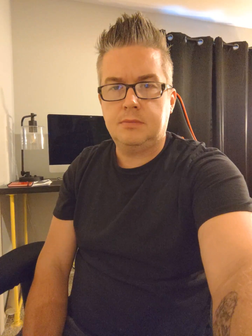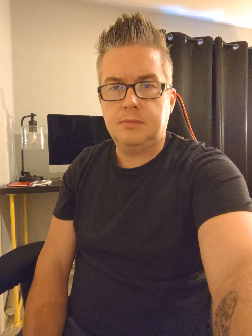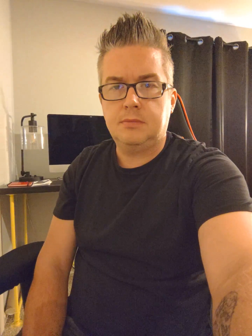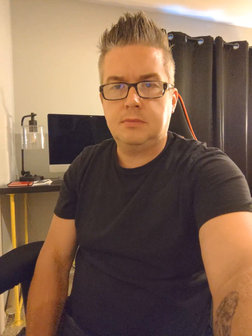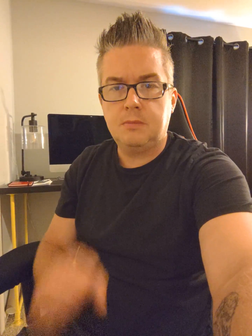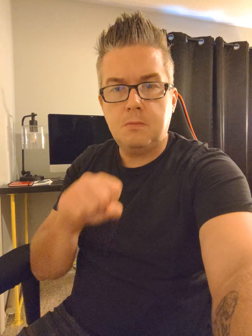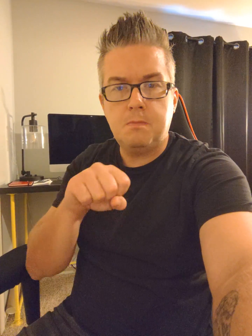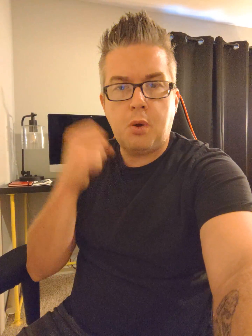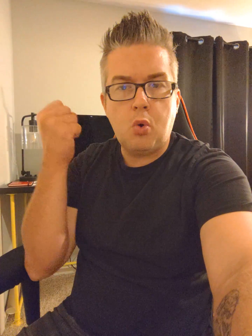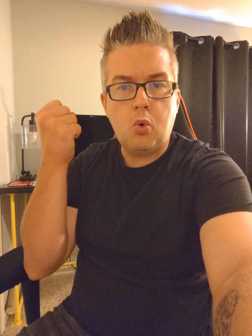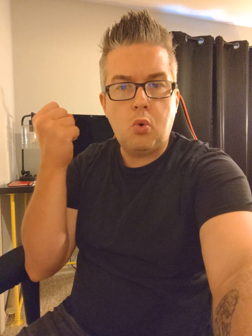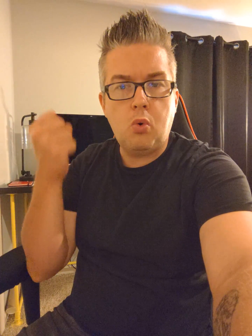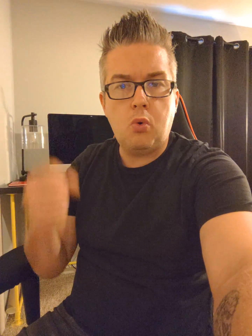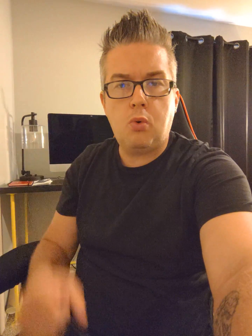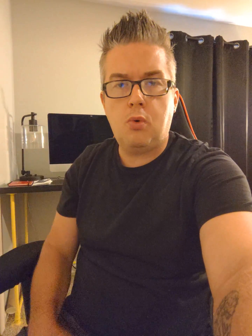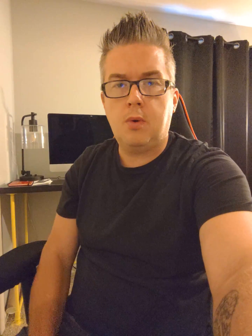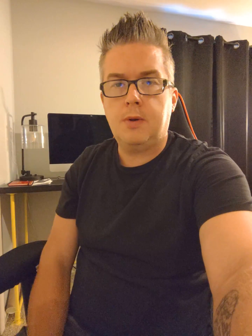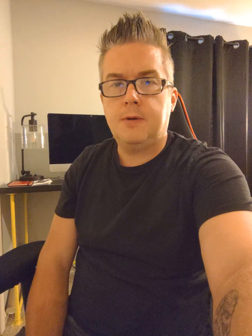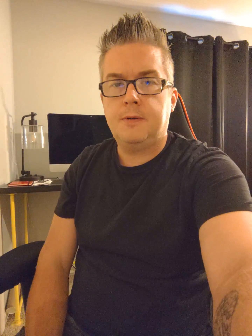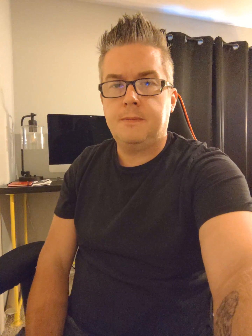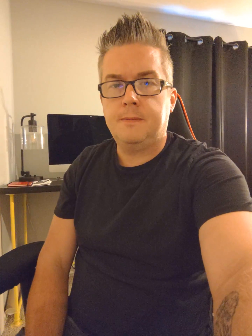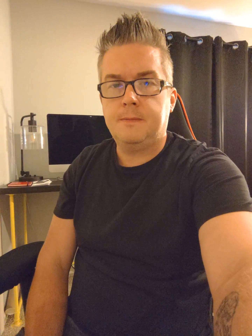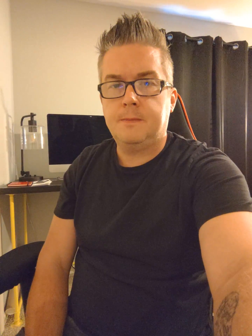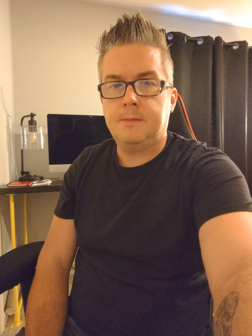broken